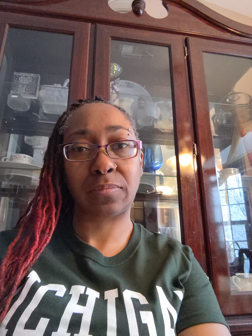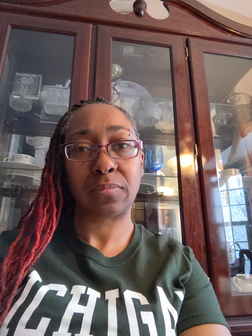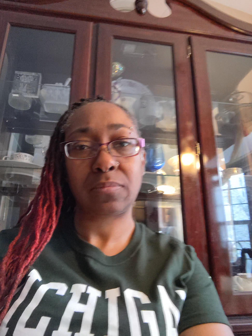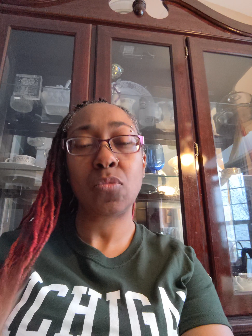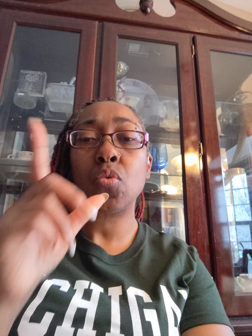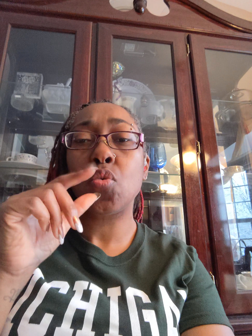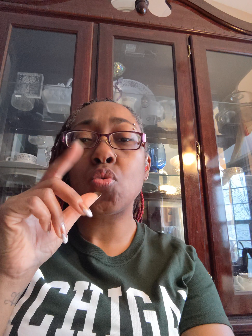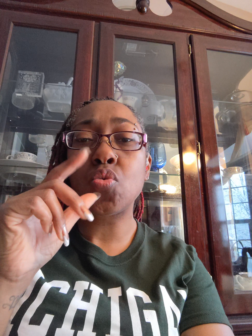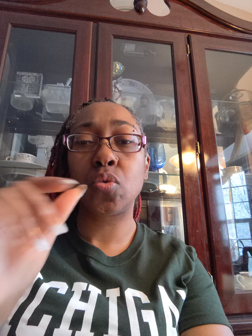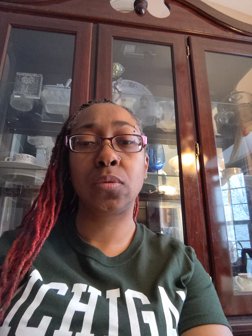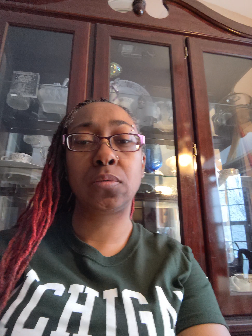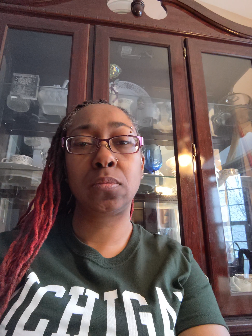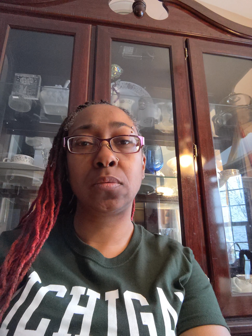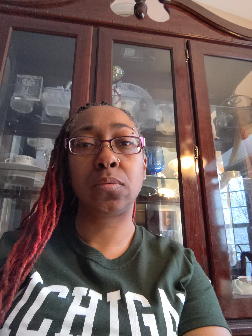who